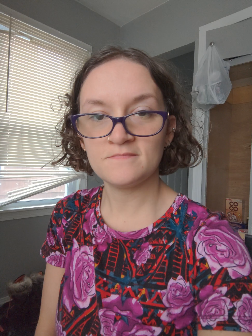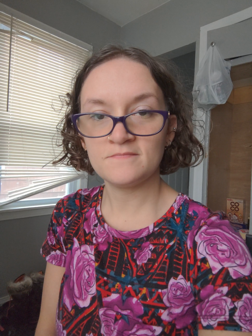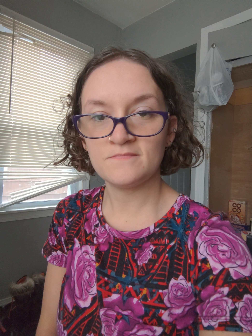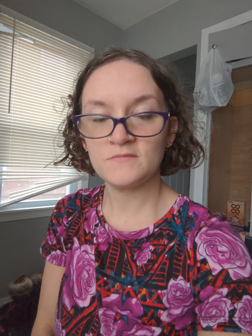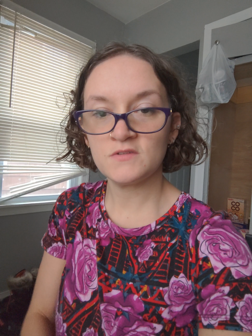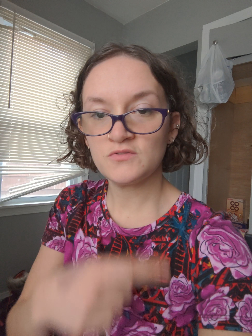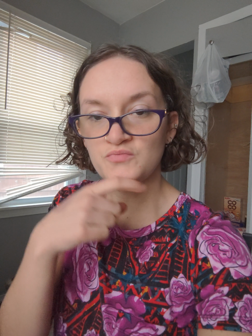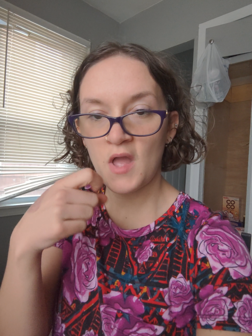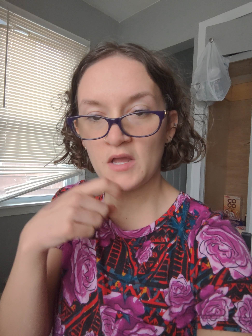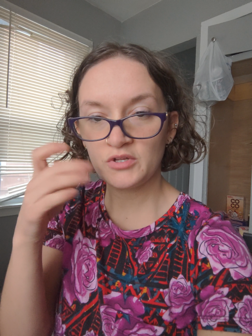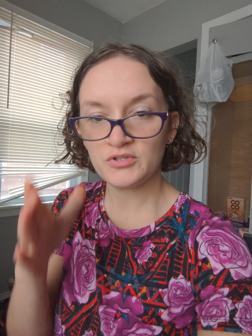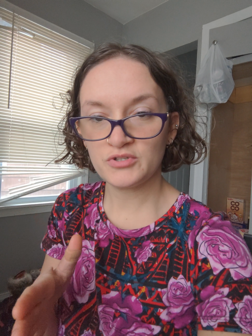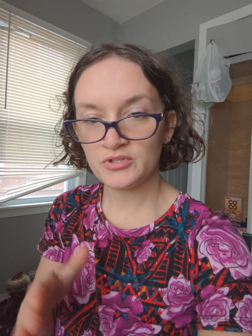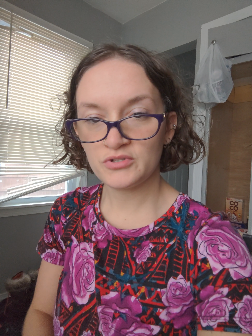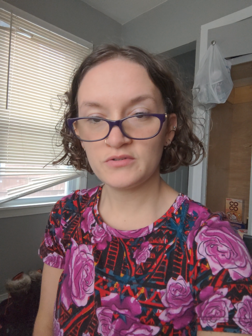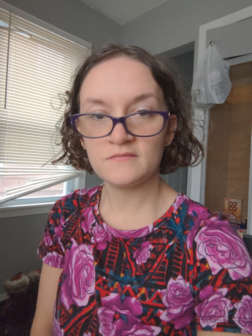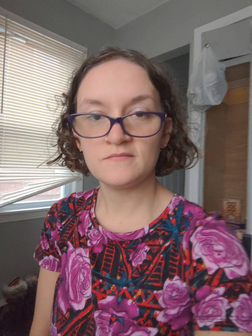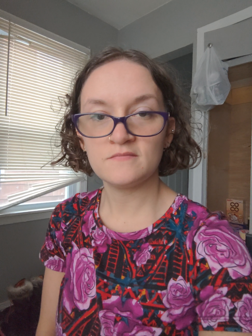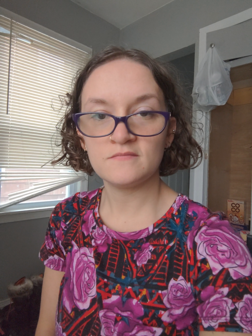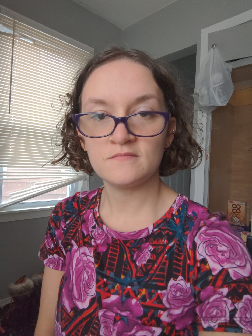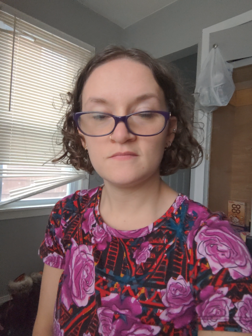dryer